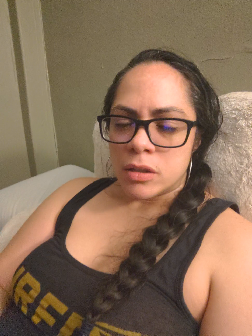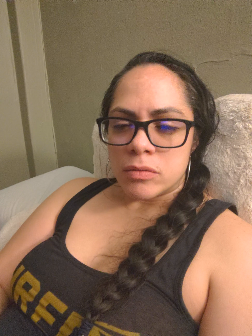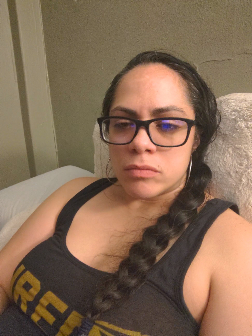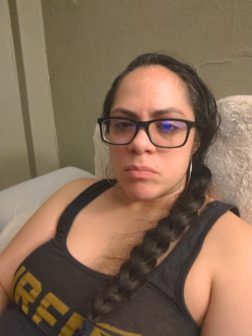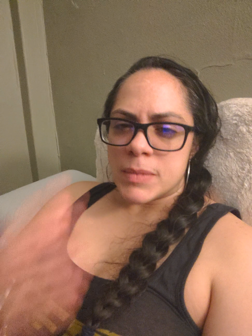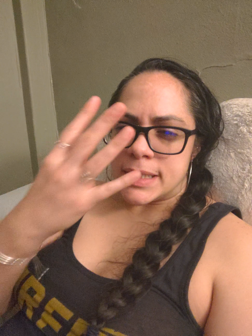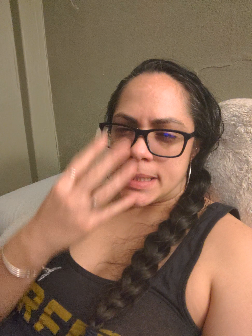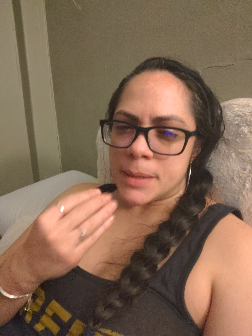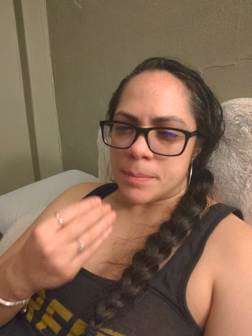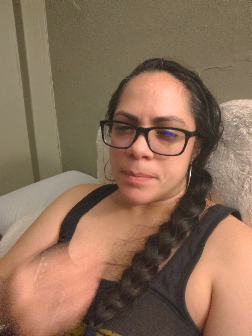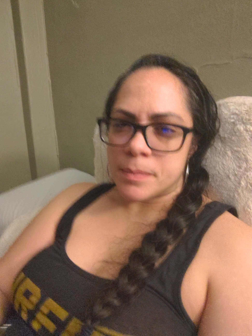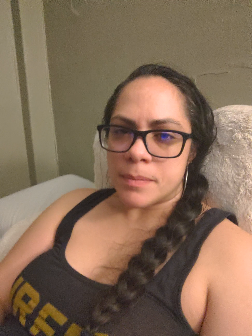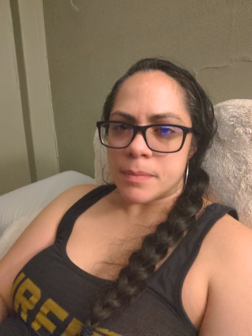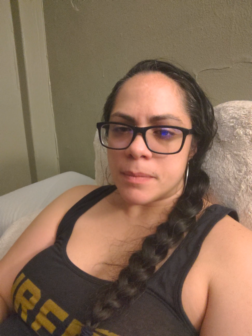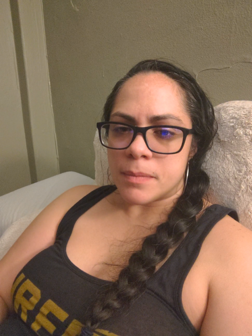sleep